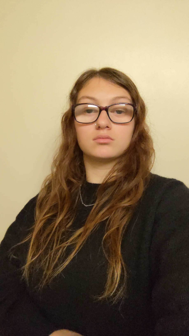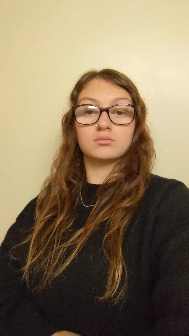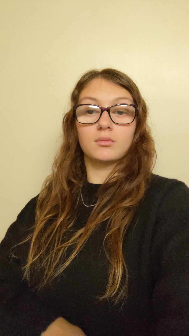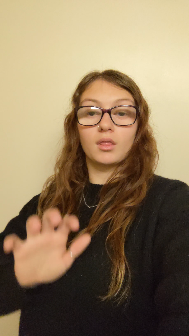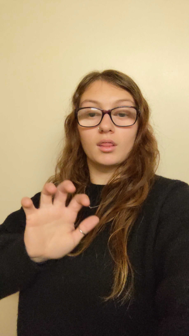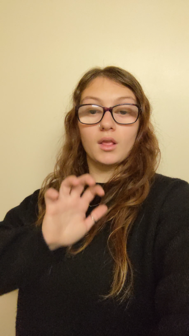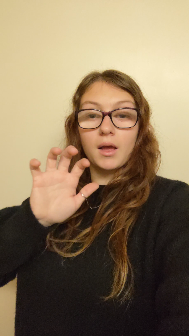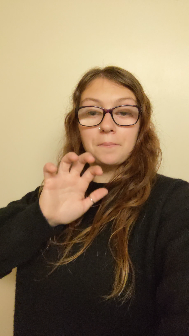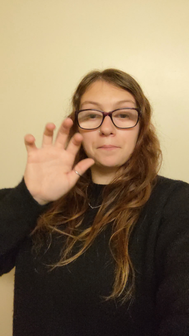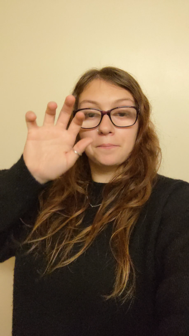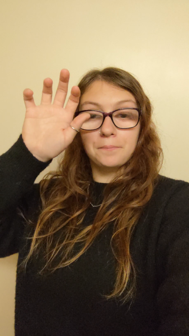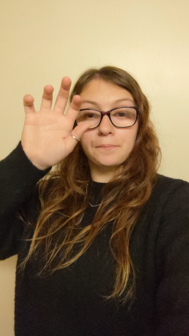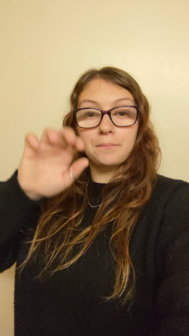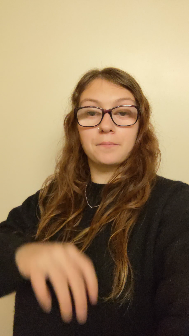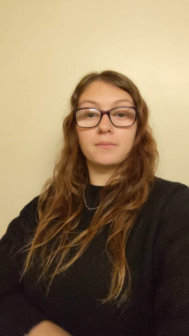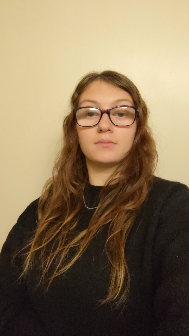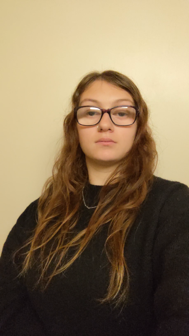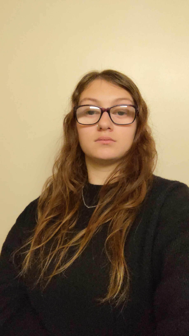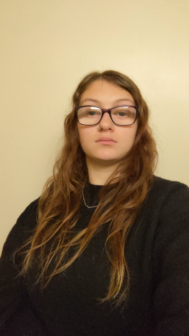climb